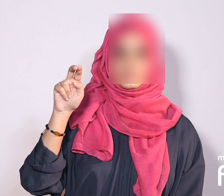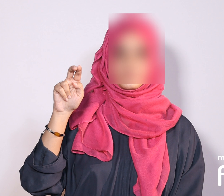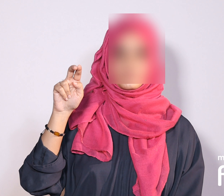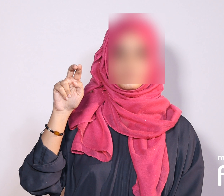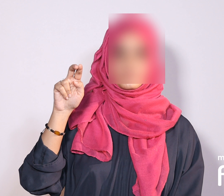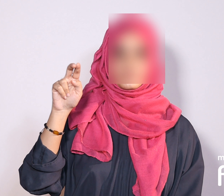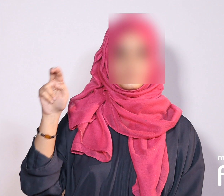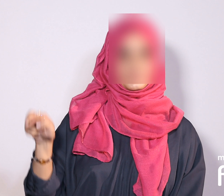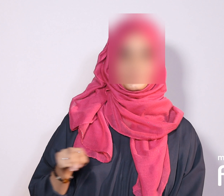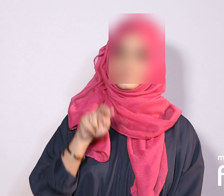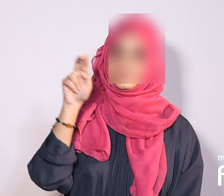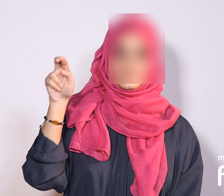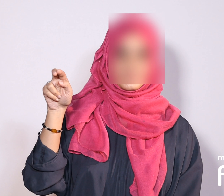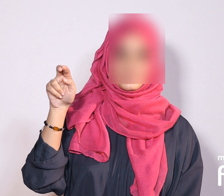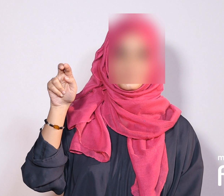ہ